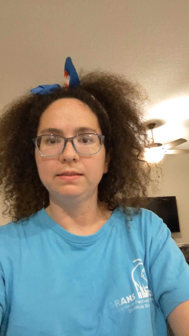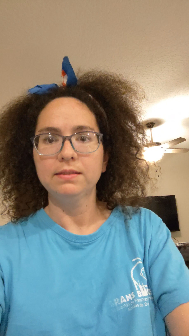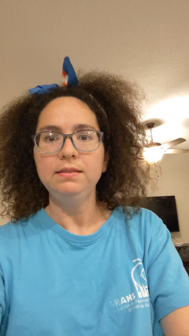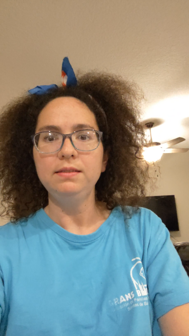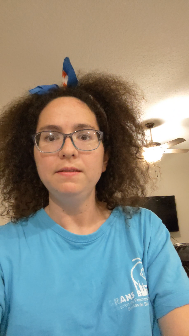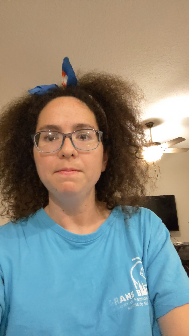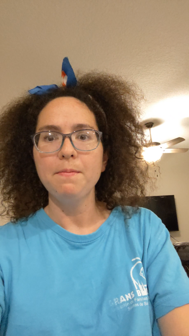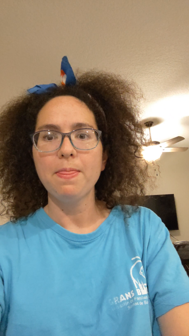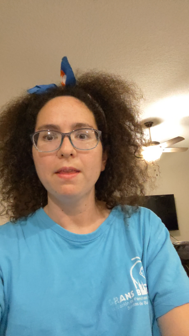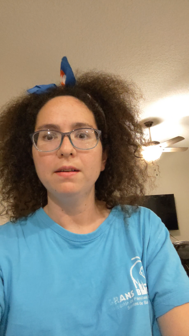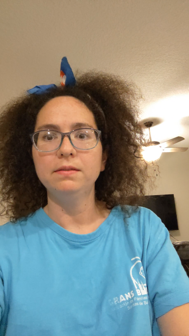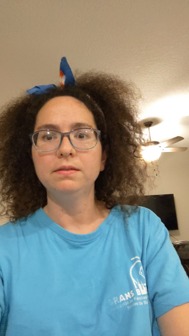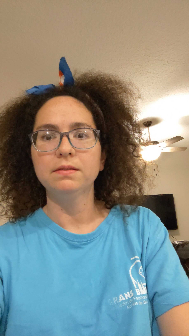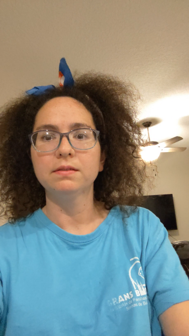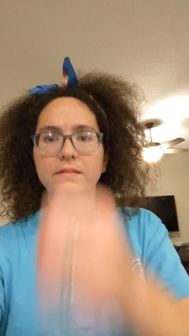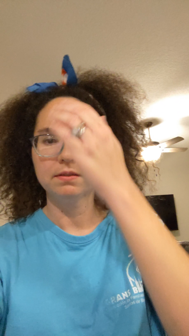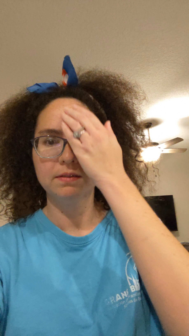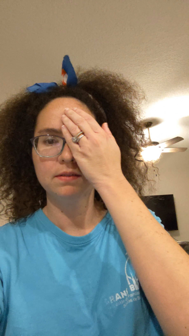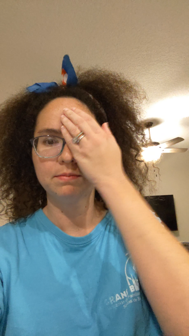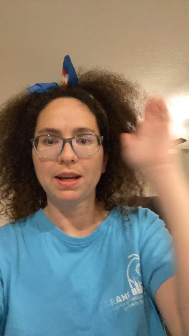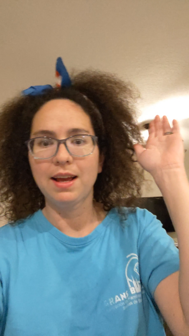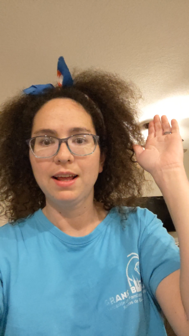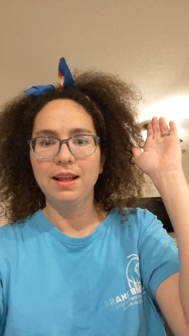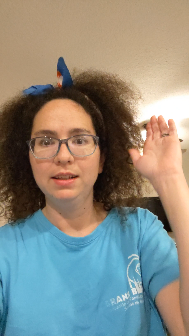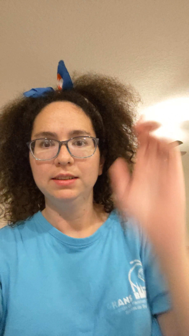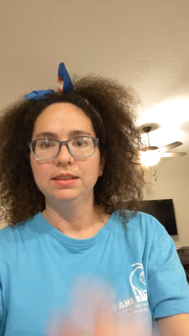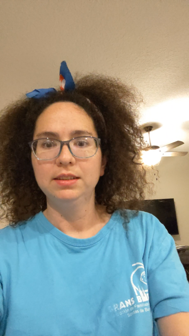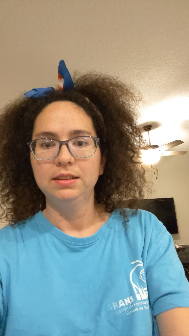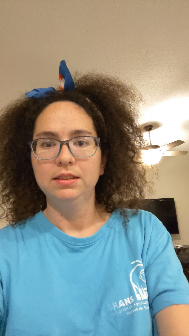peekaboo